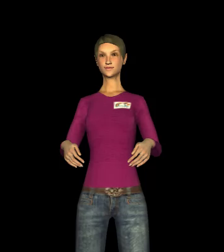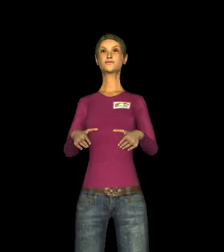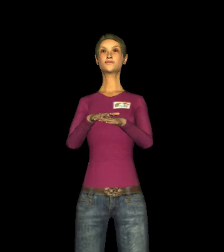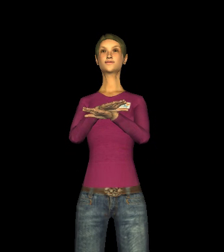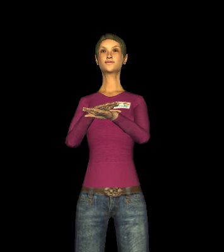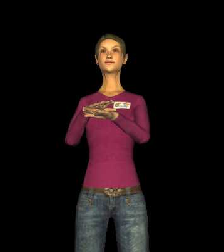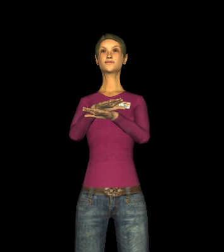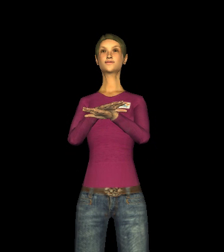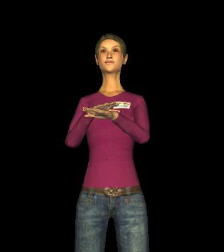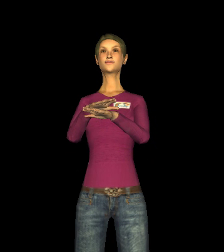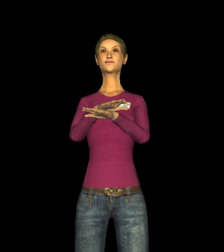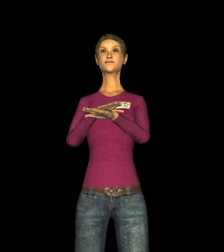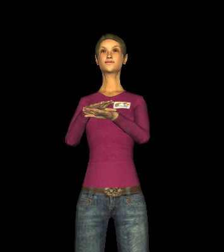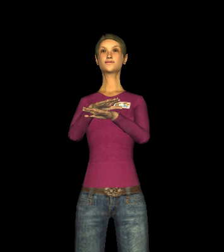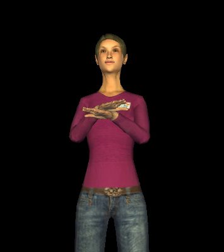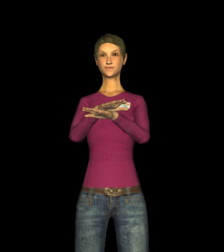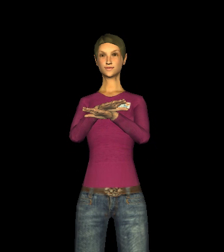مرهم